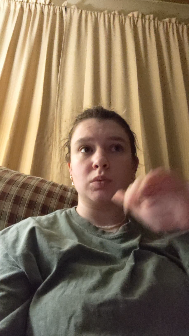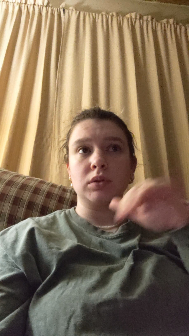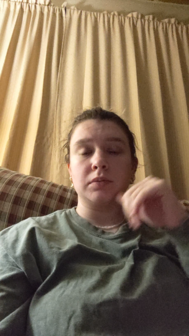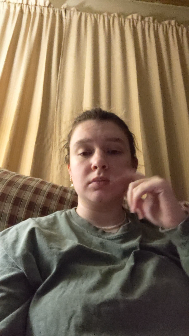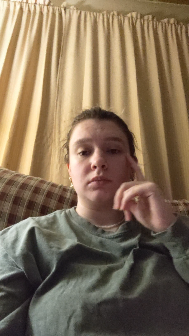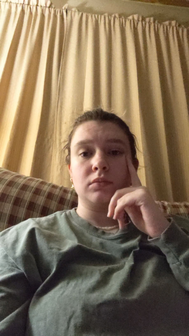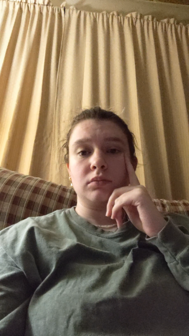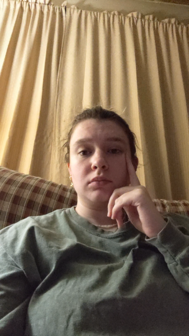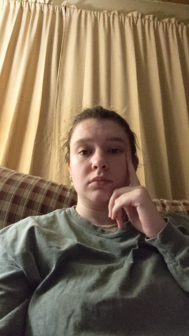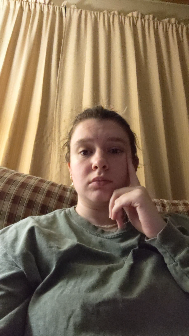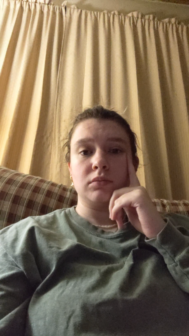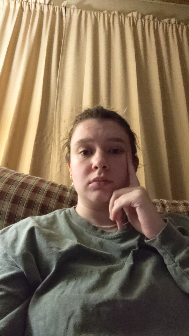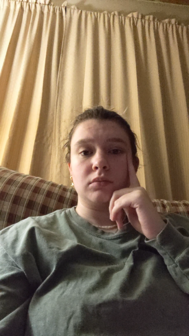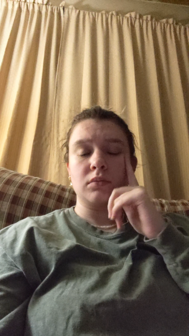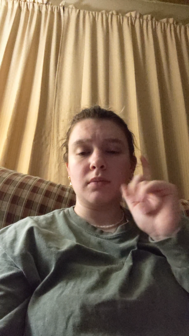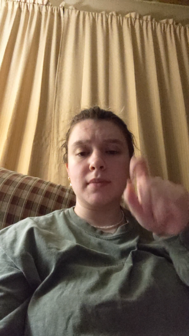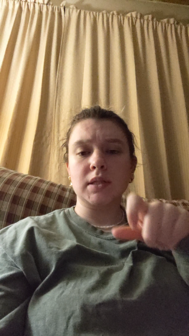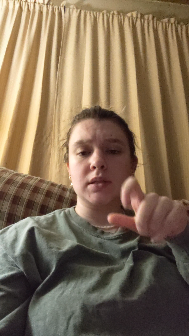must